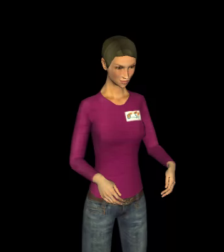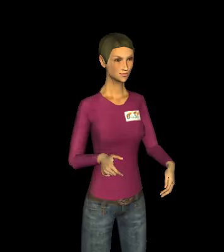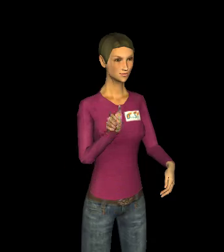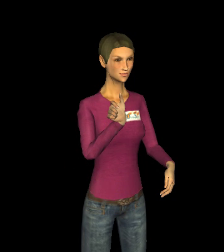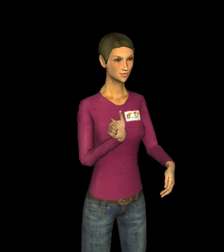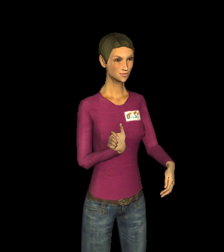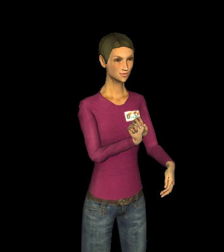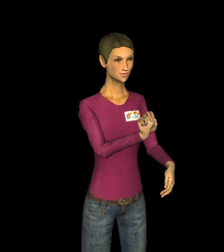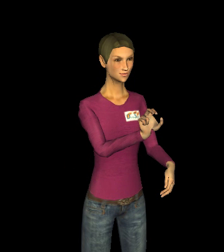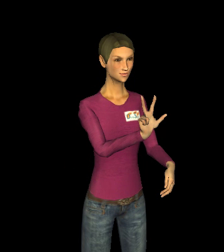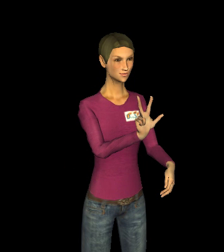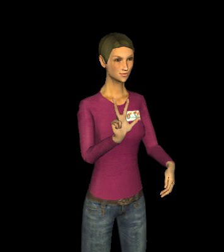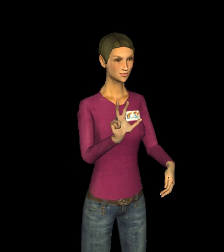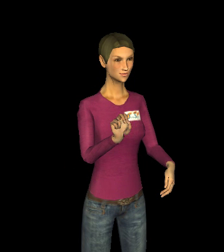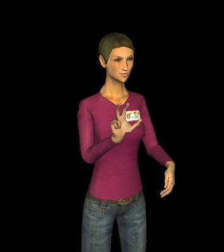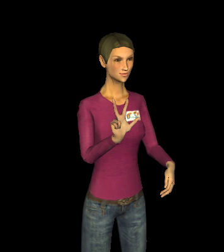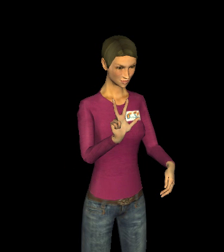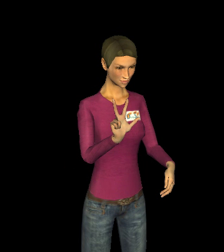راكب